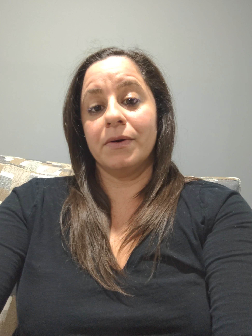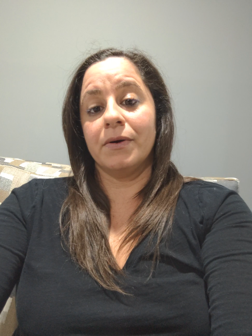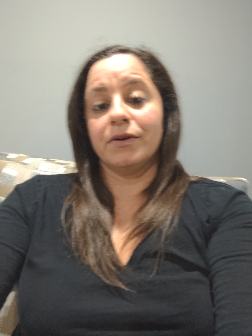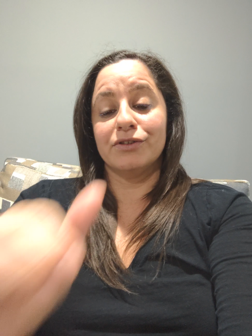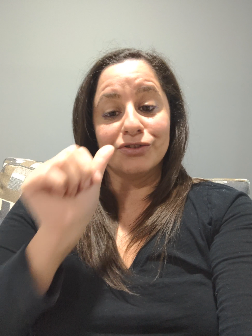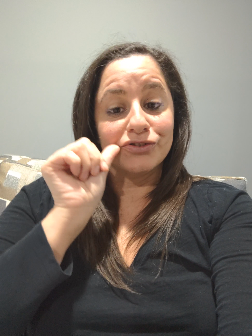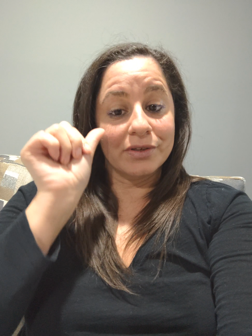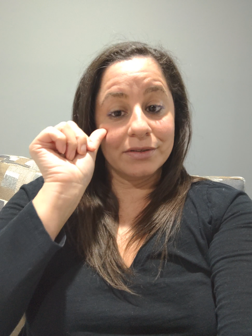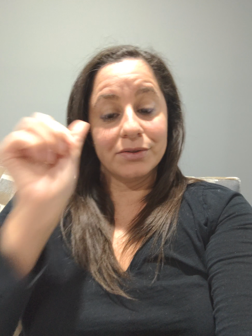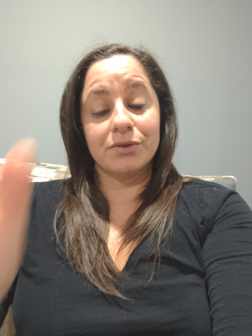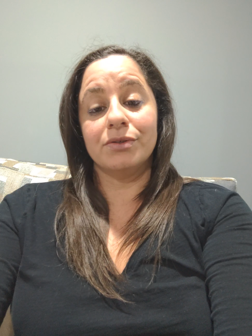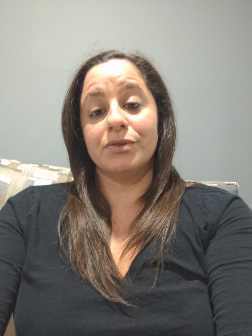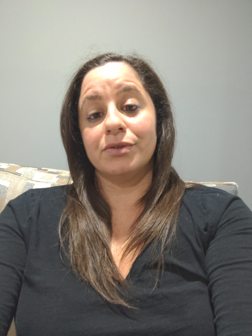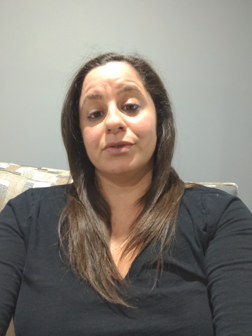yesterday